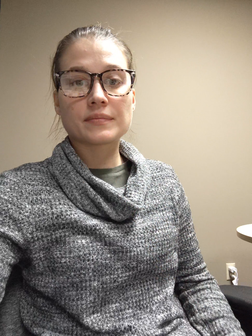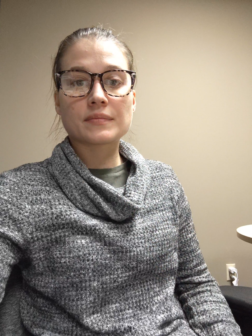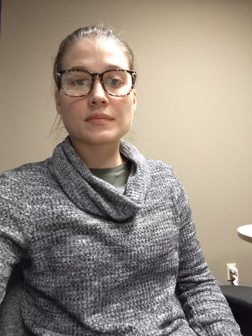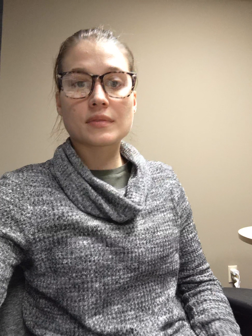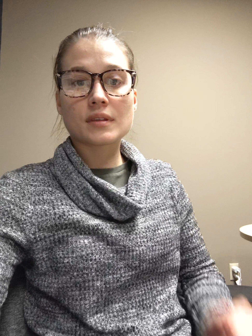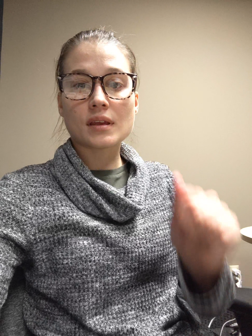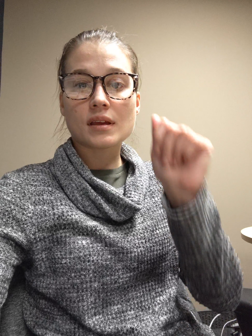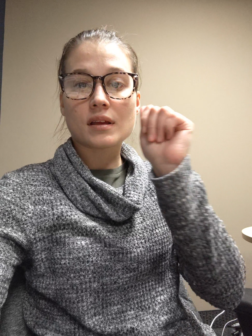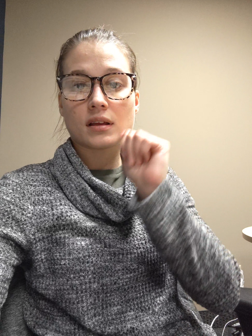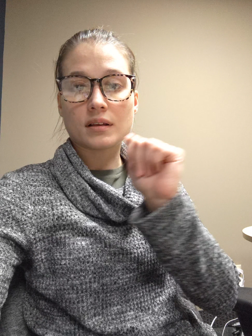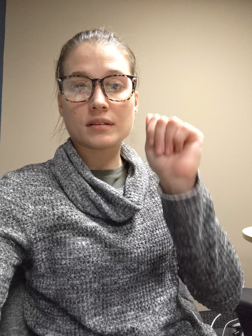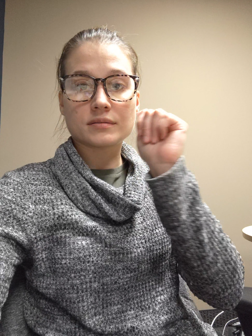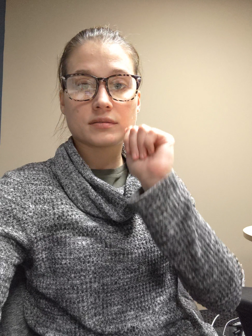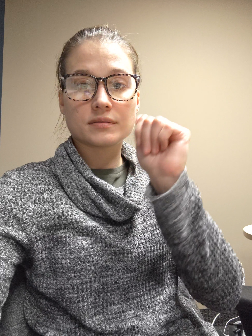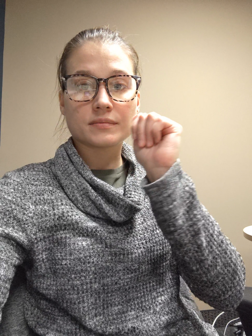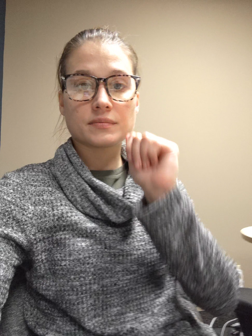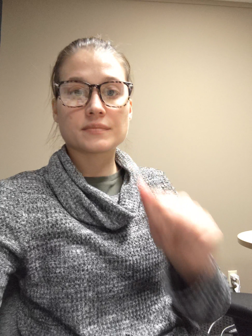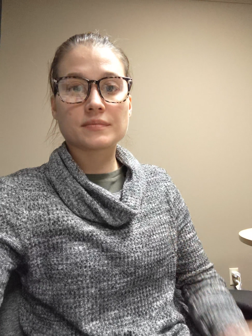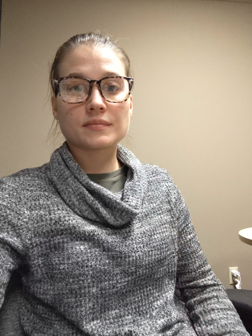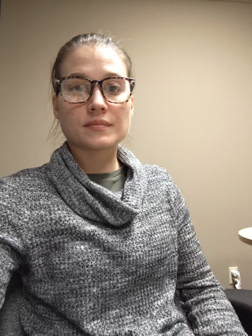aunt